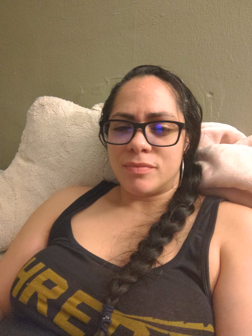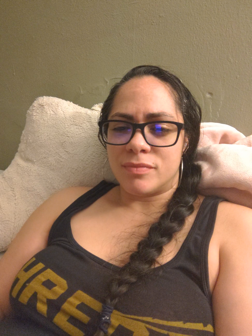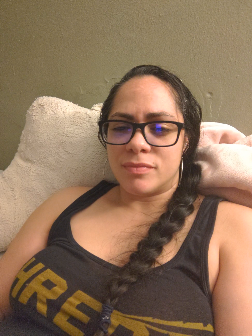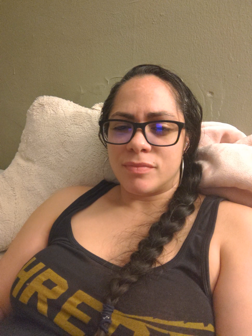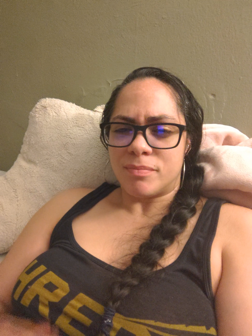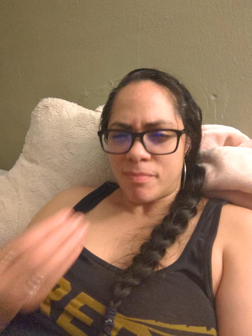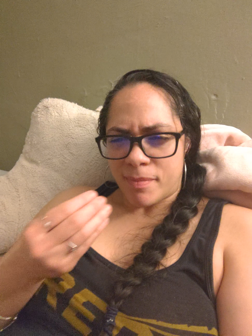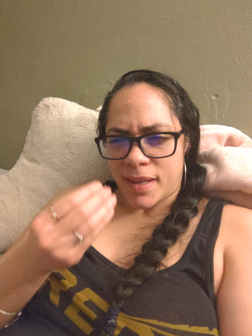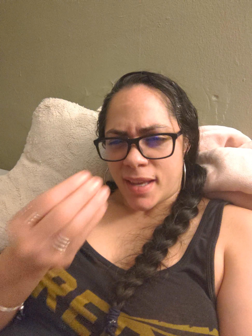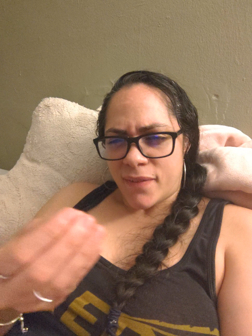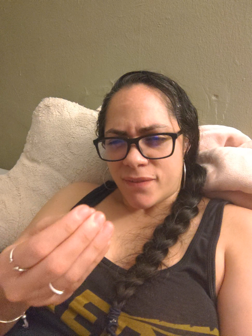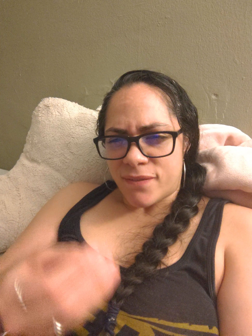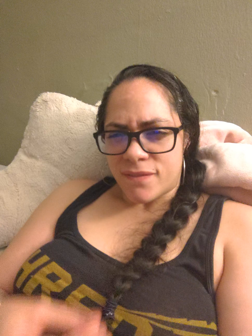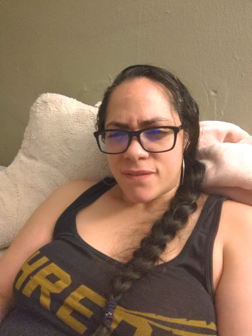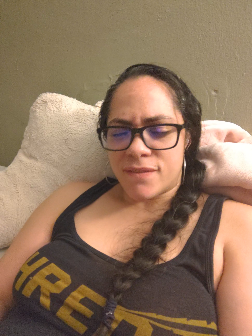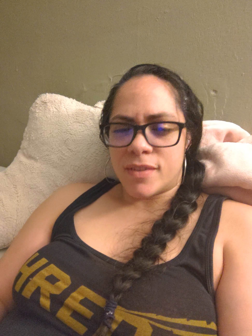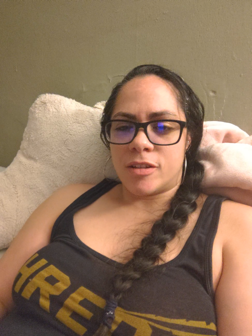give